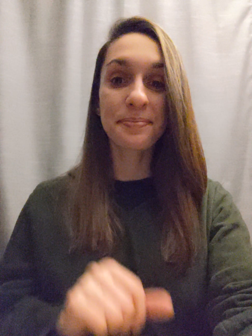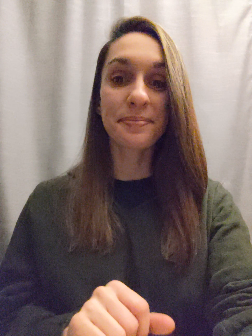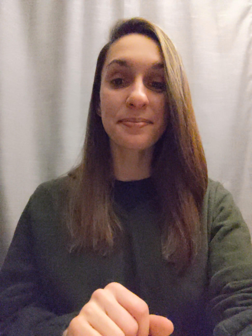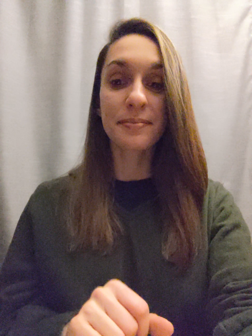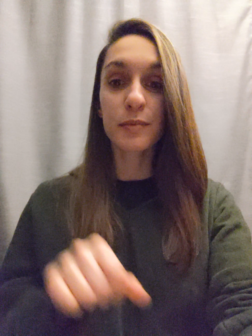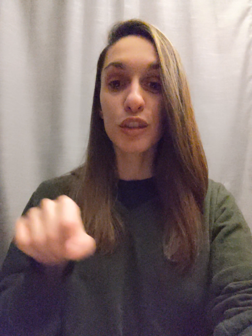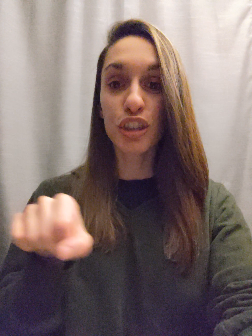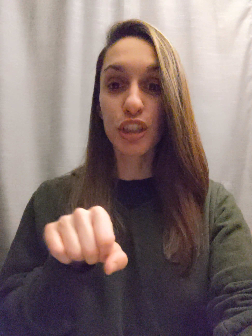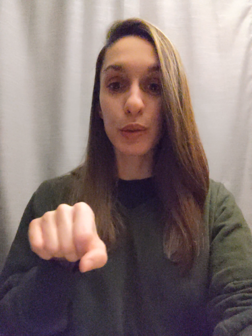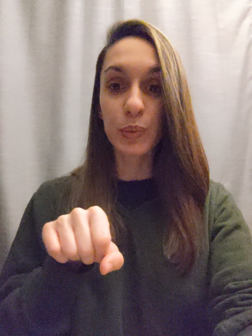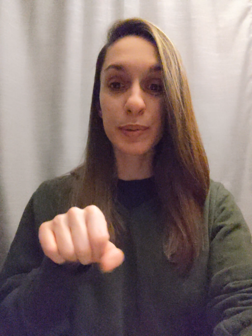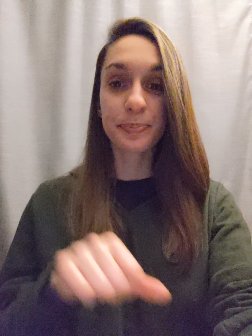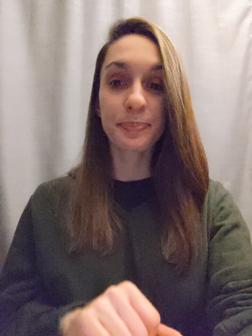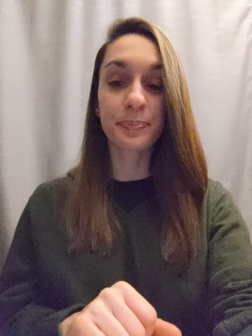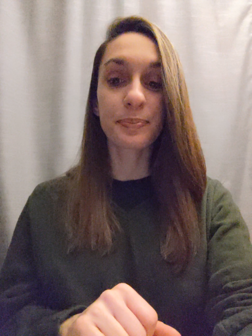shoe